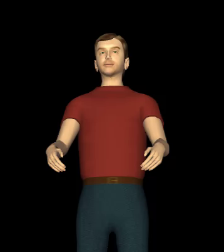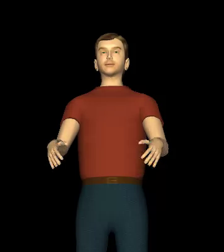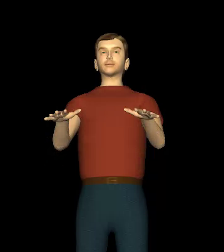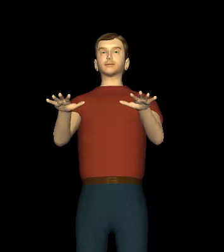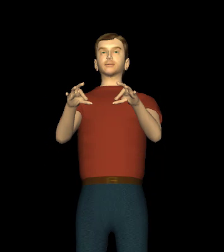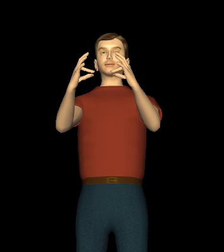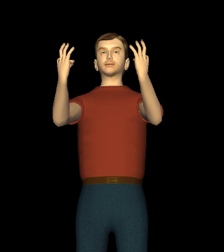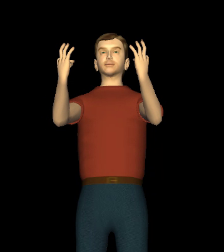يجد